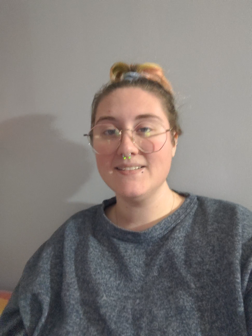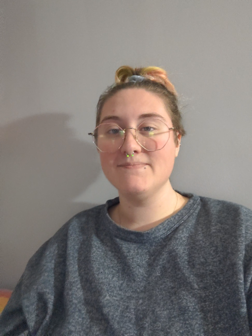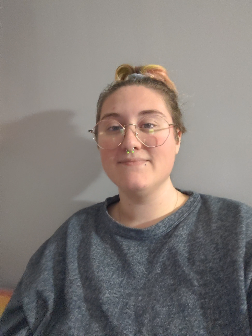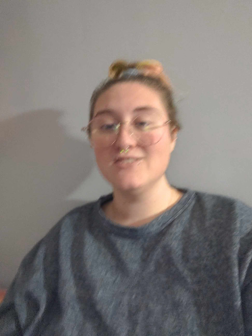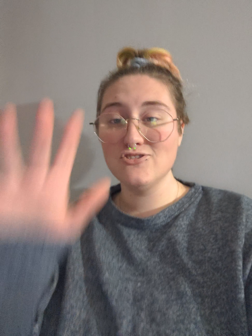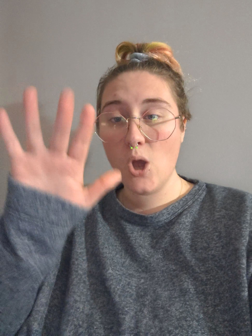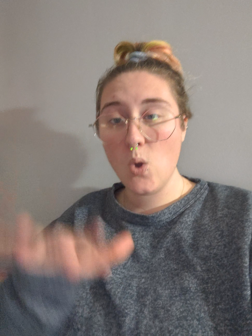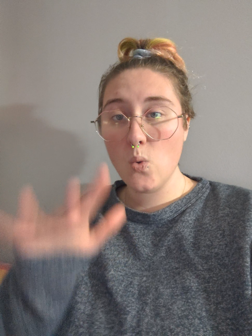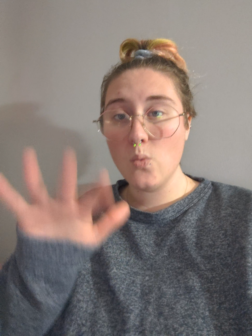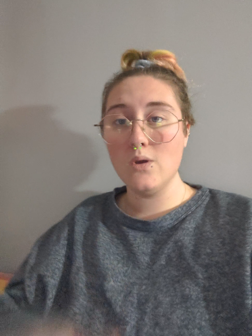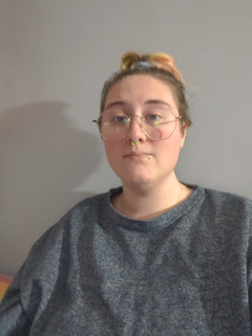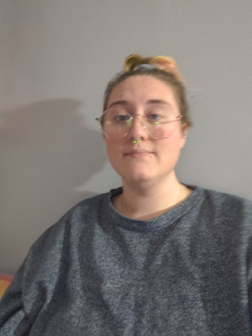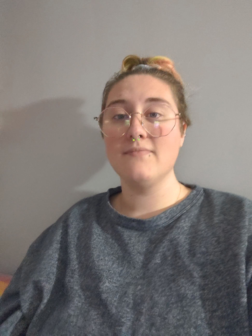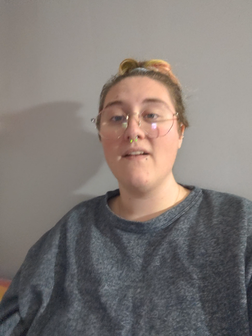snow